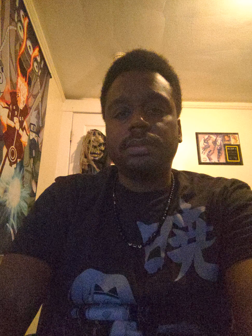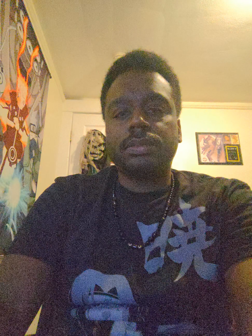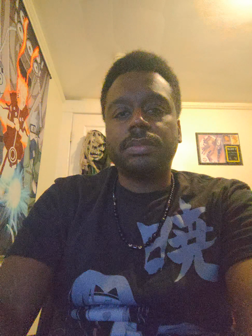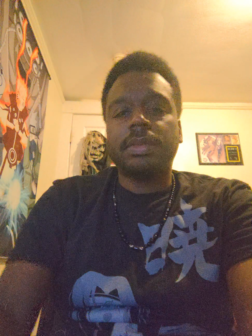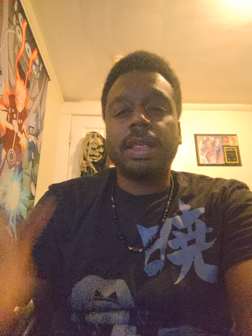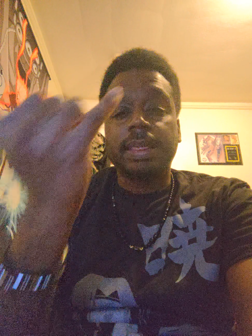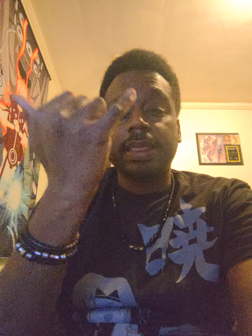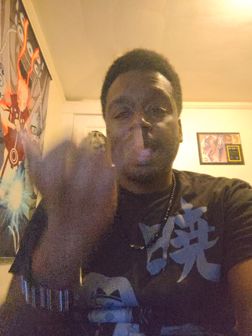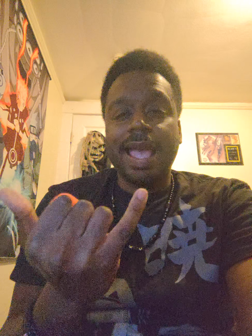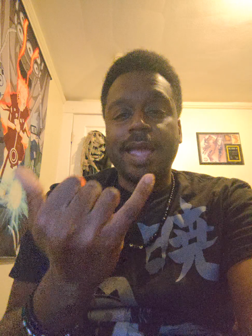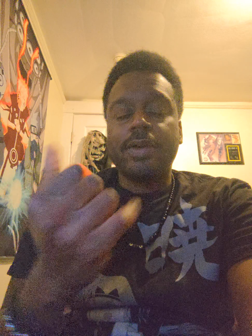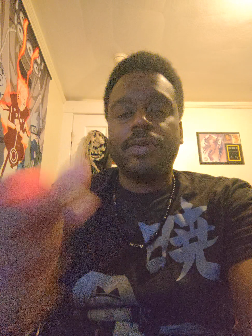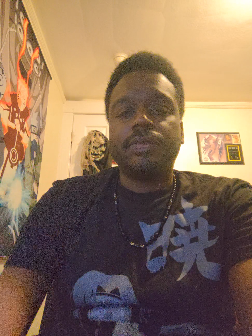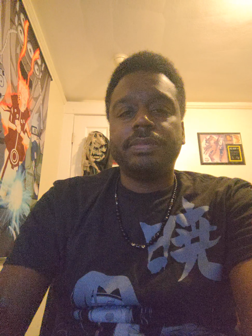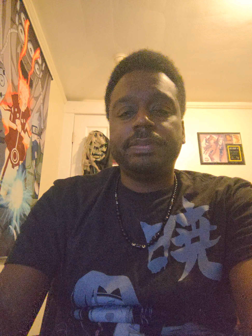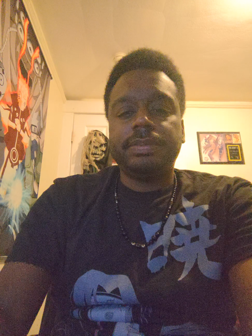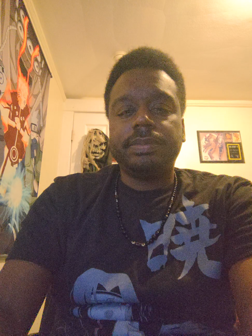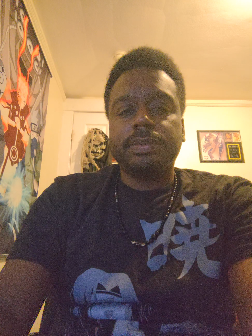now